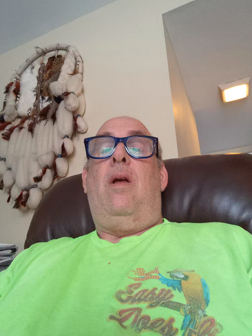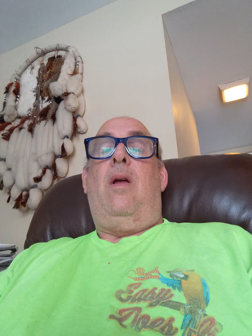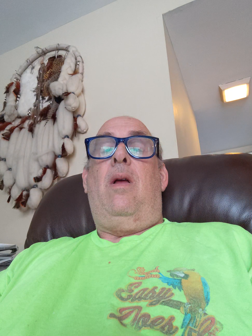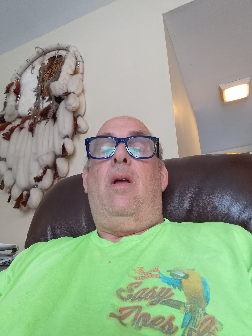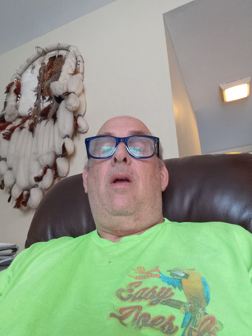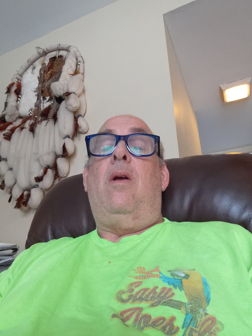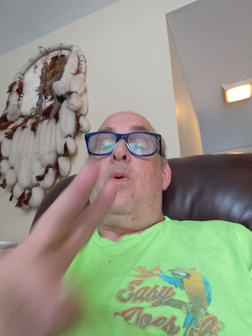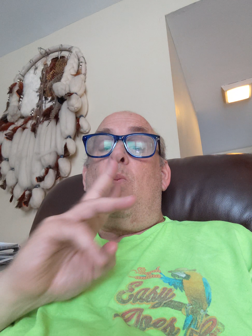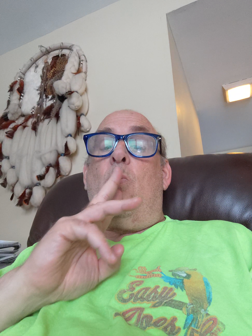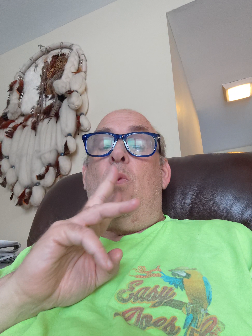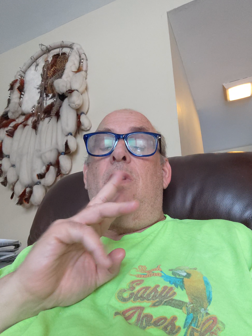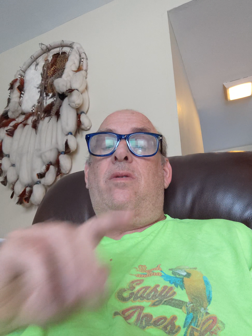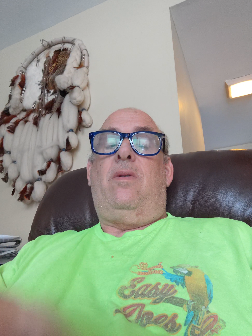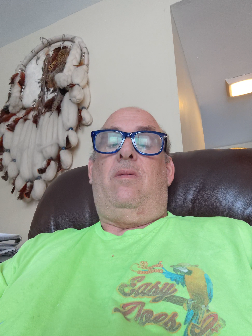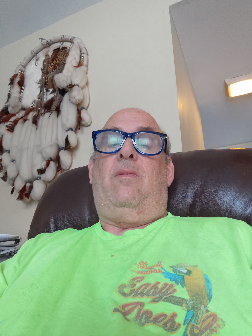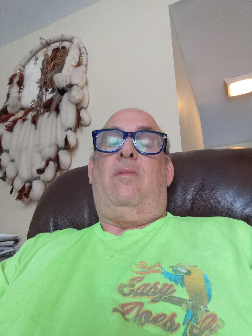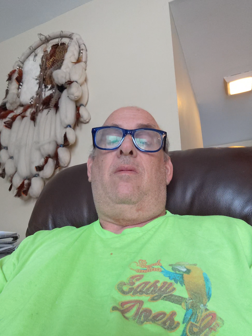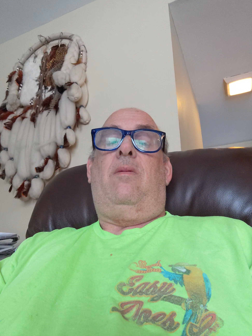water